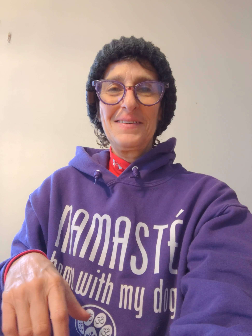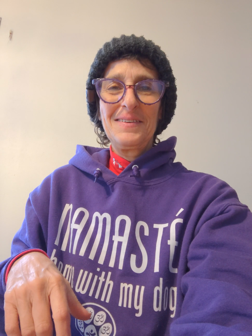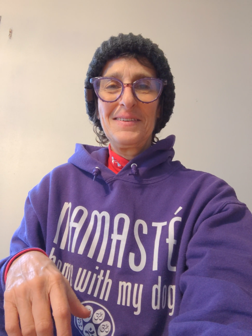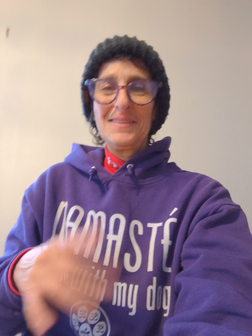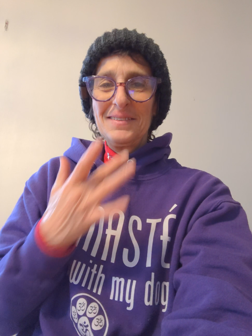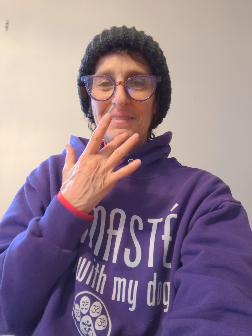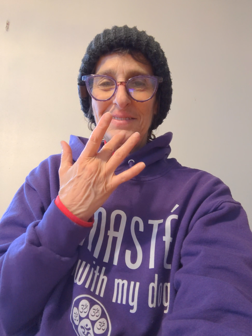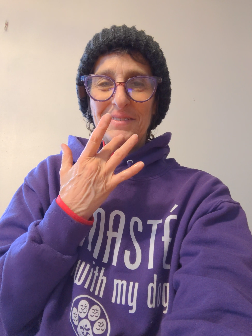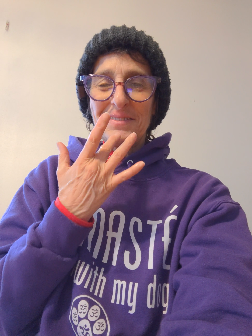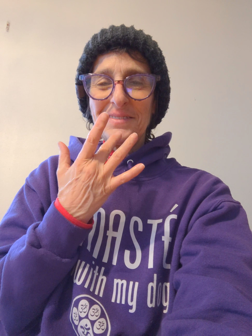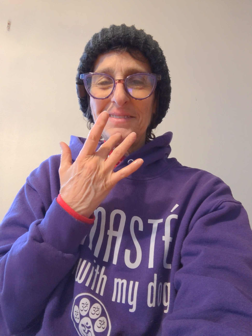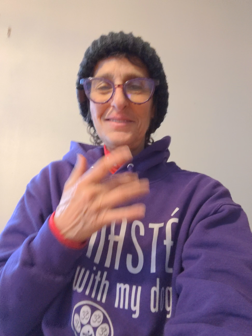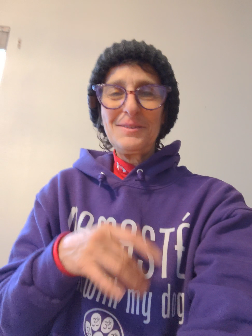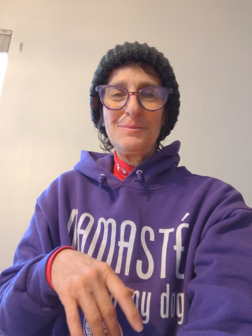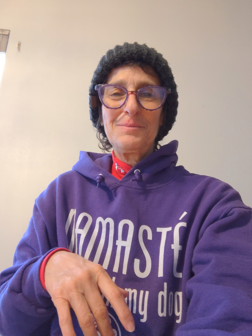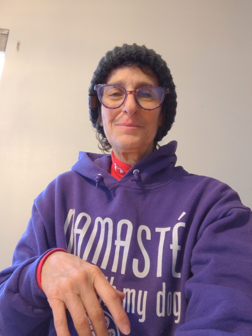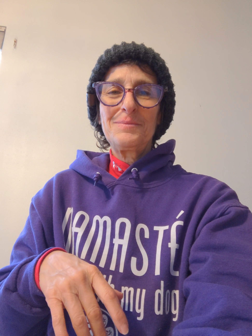taste